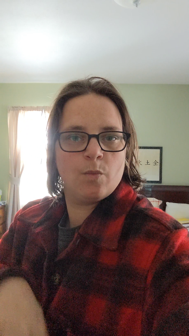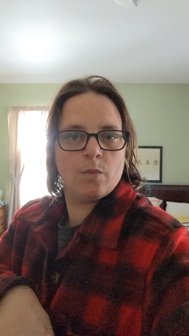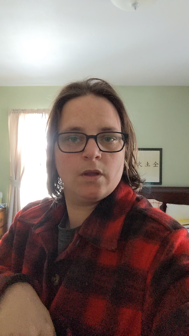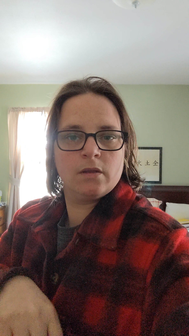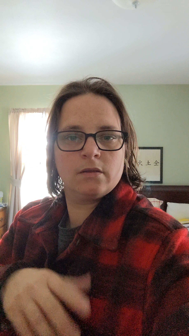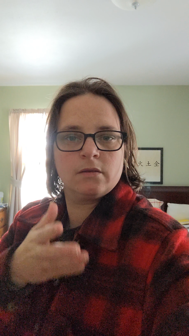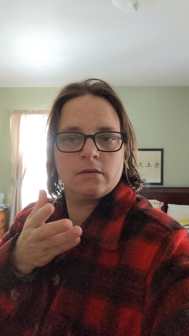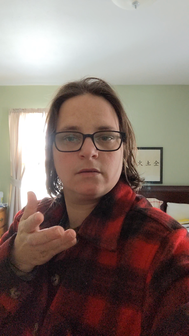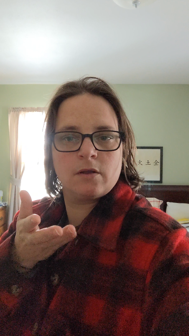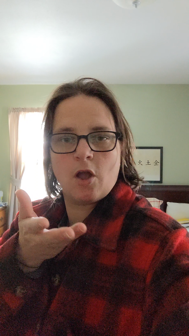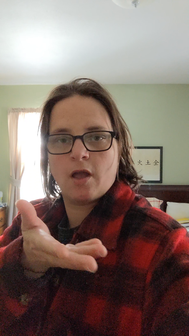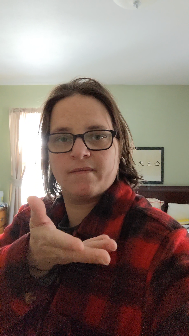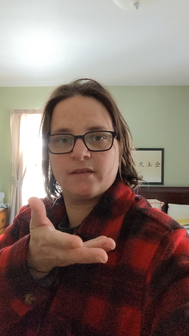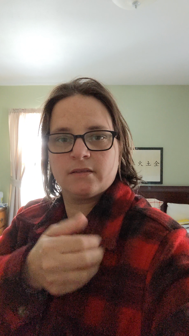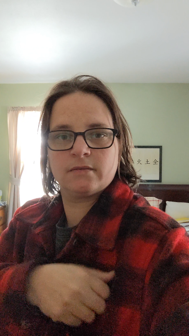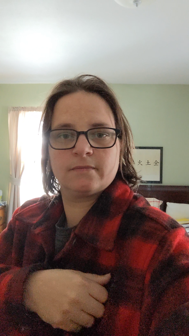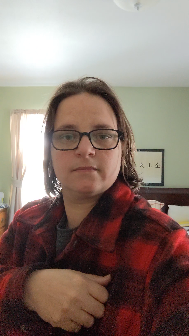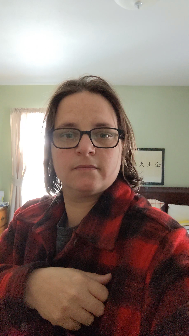oven